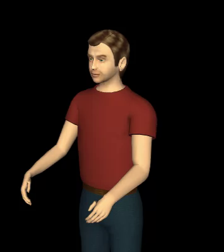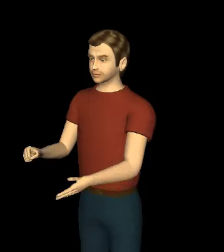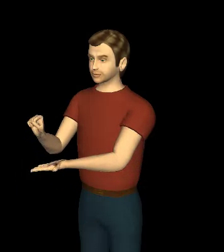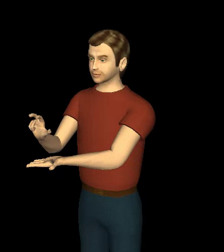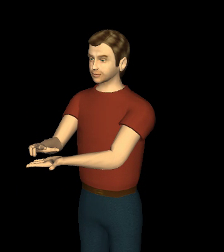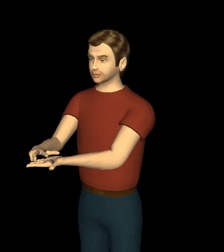بقعة